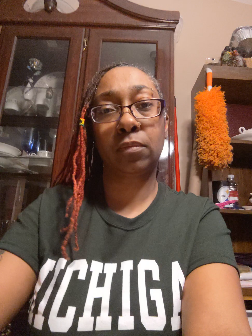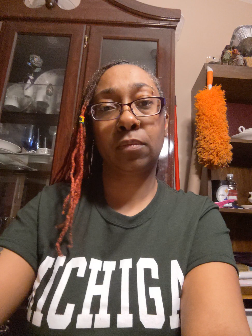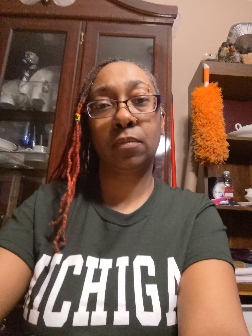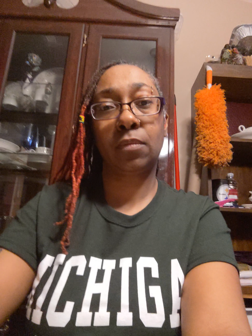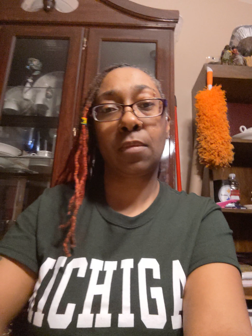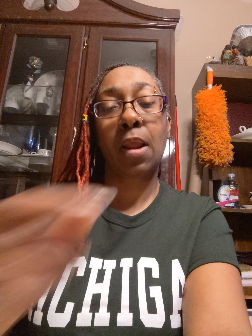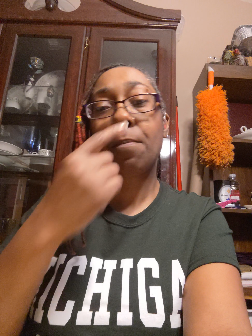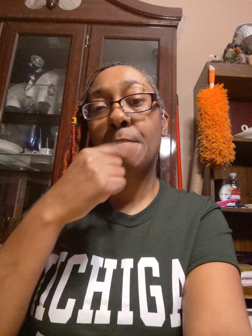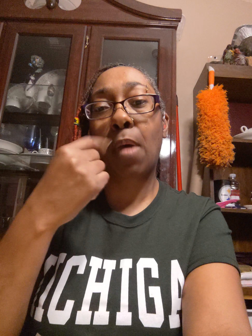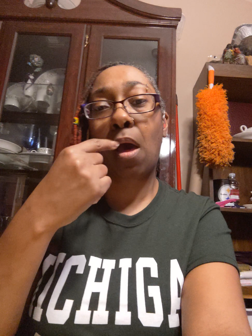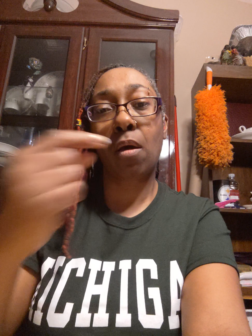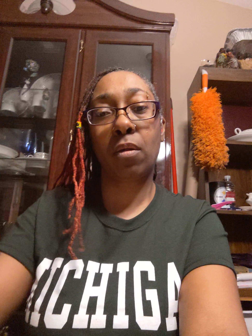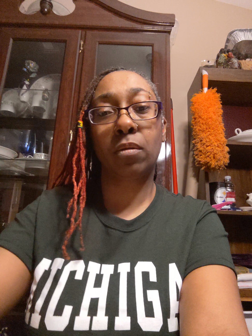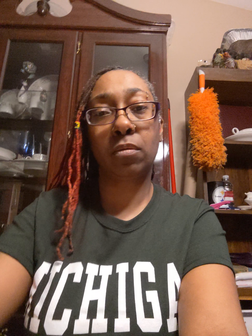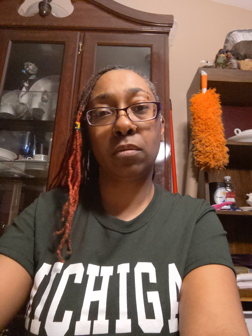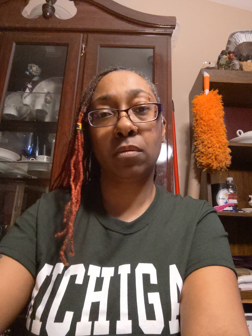mouth